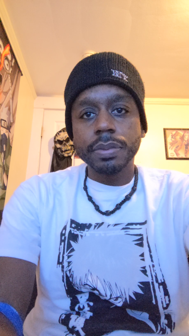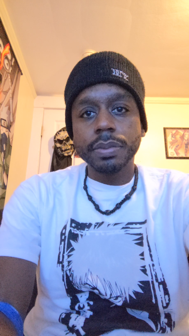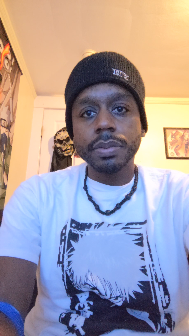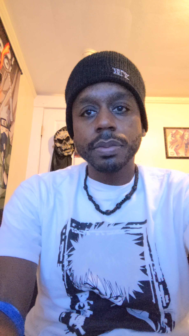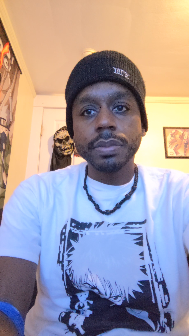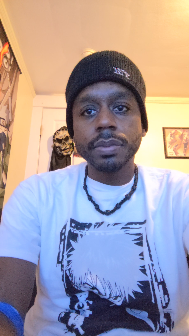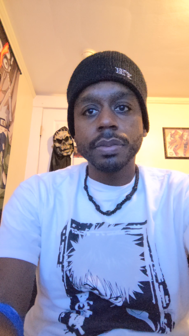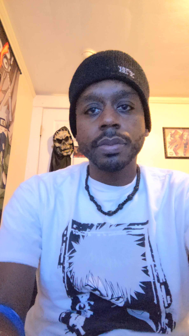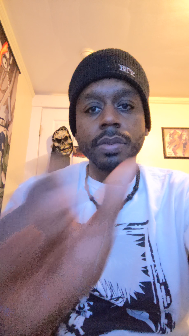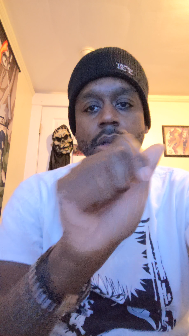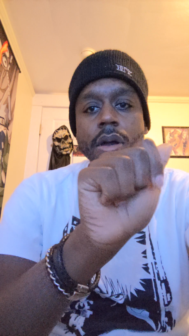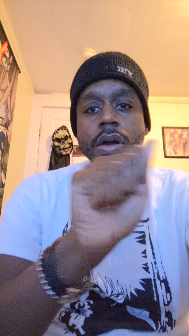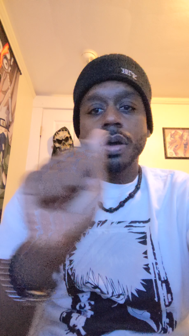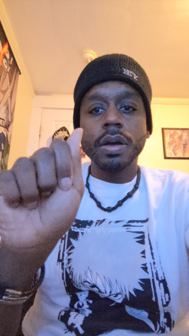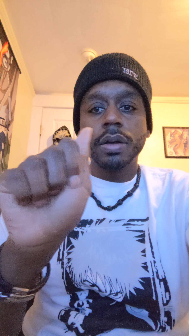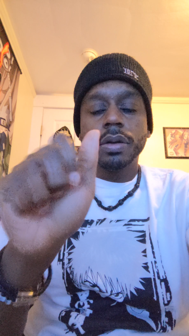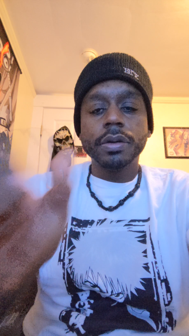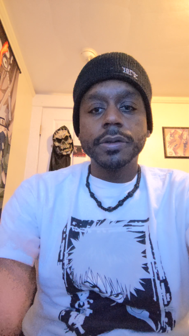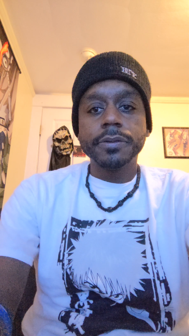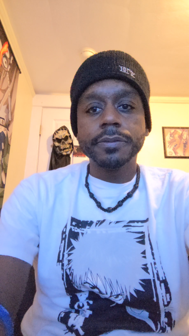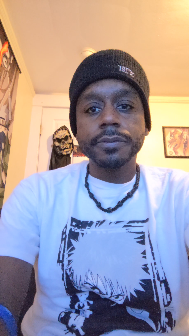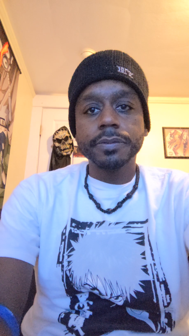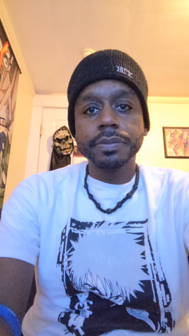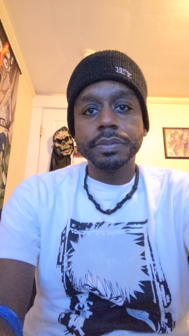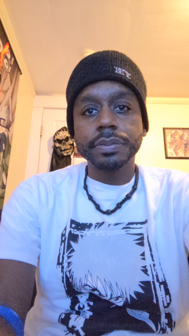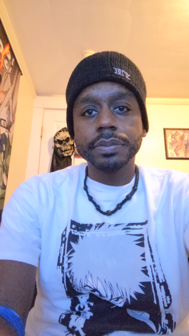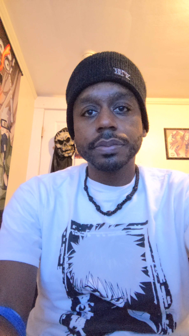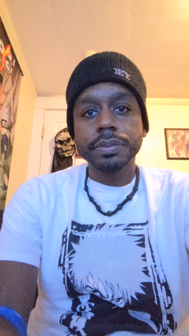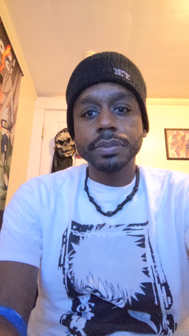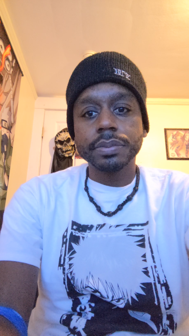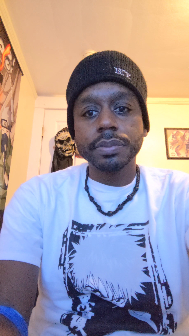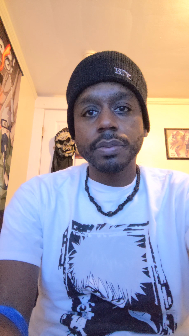a